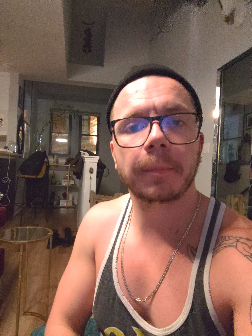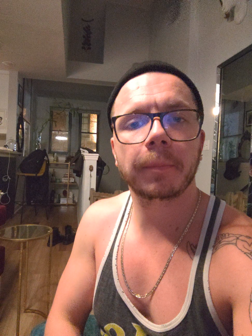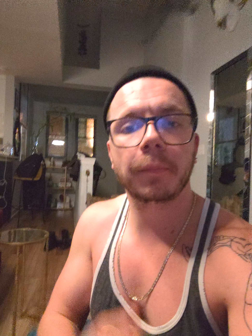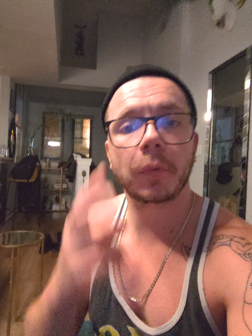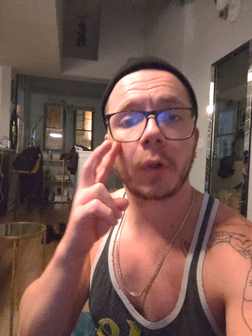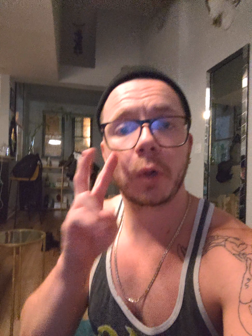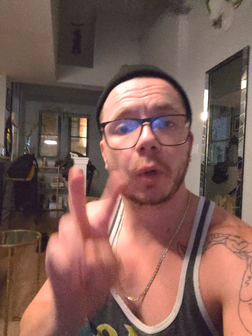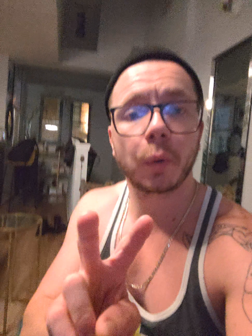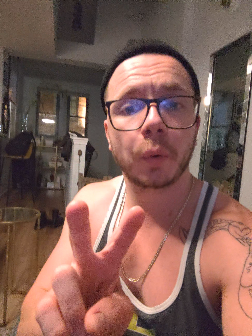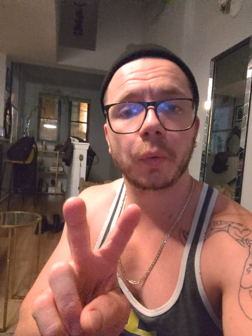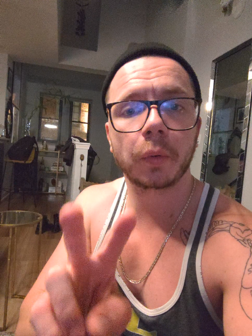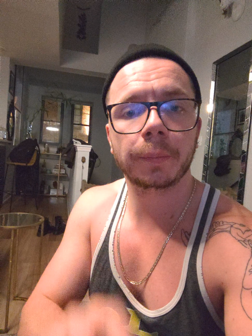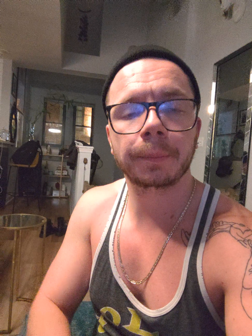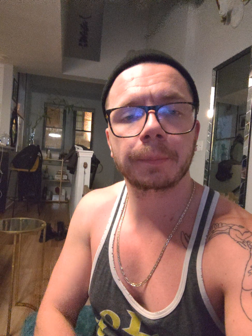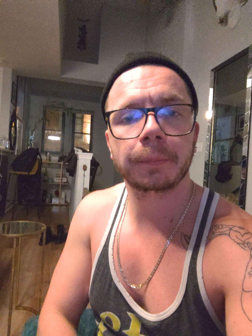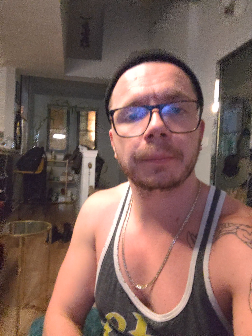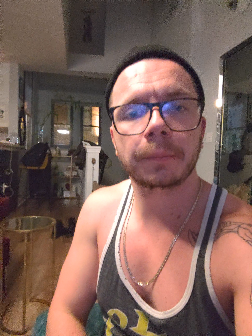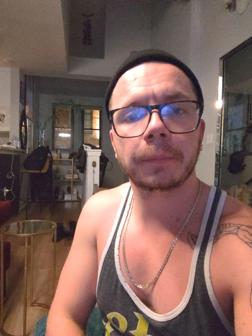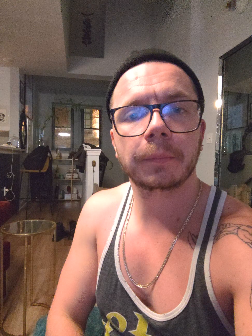look